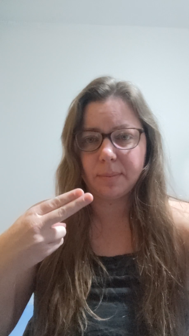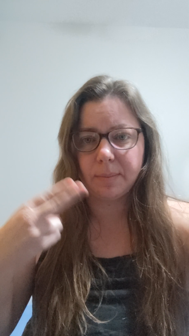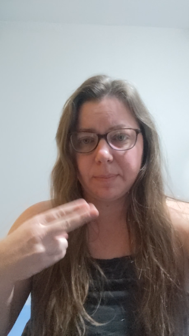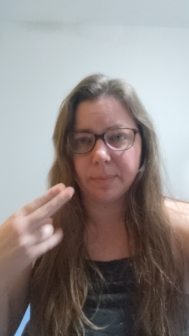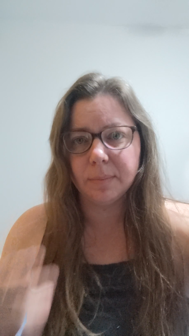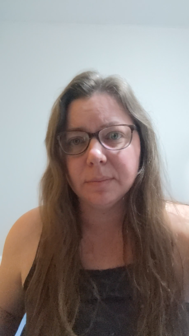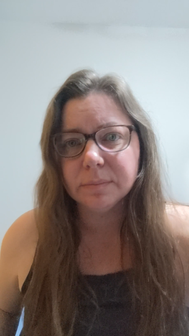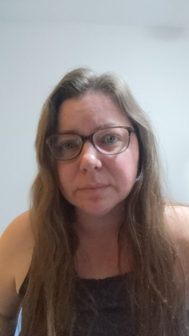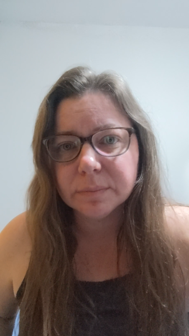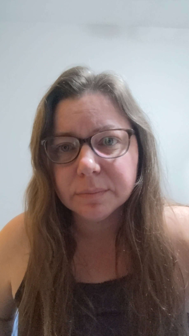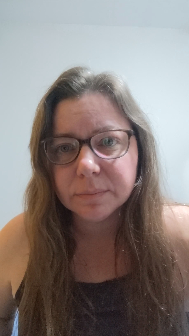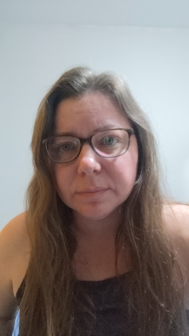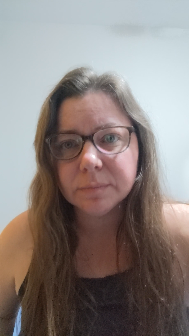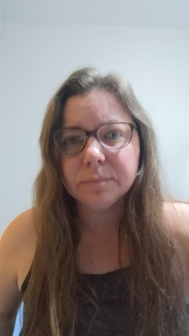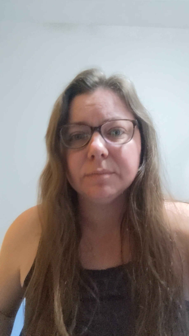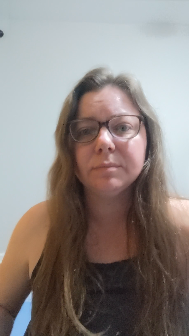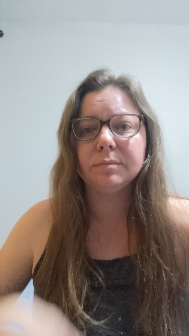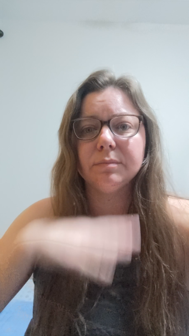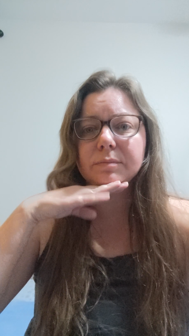full